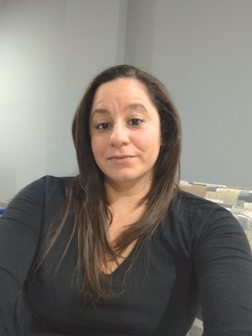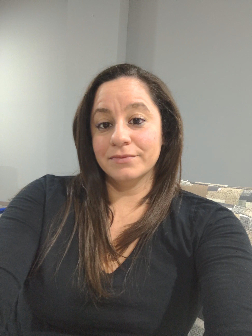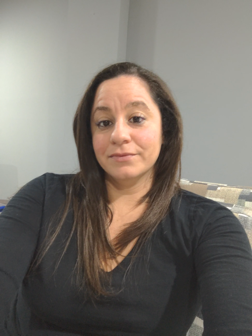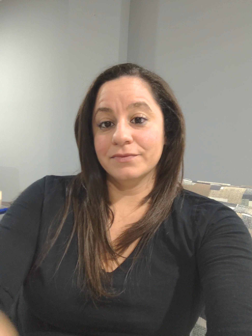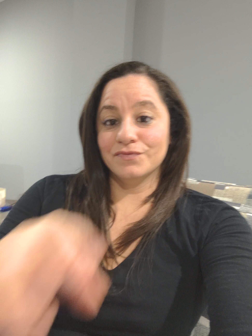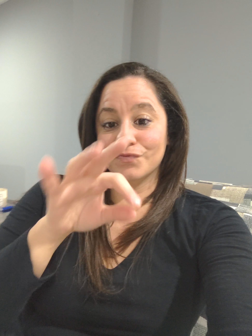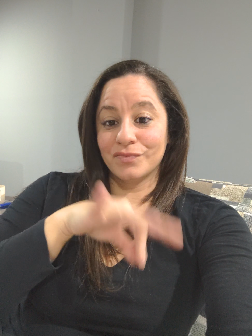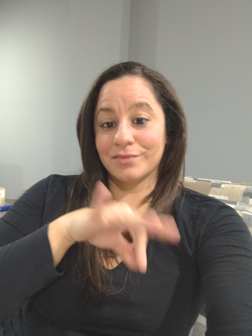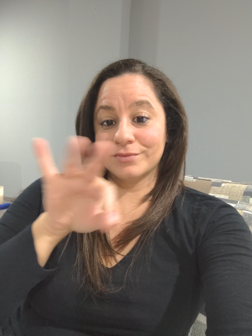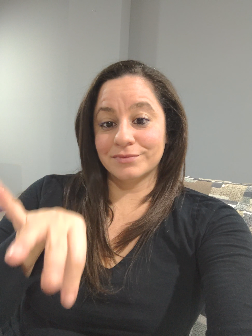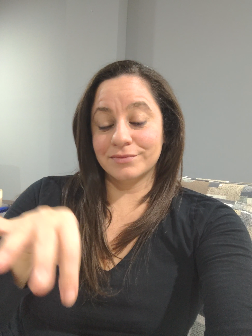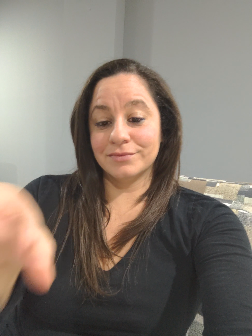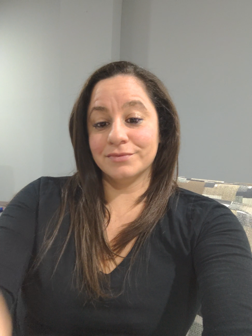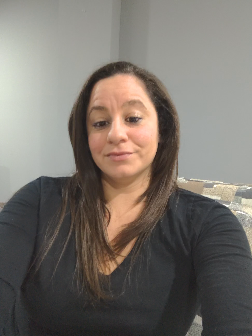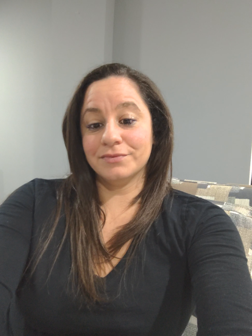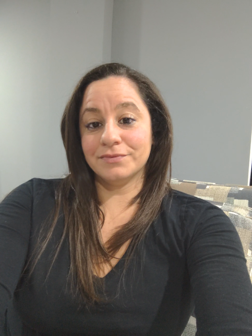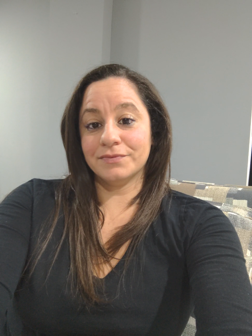french fries